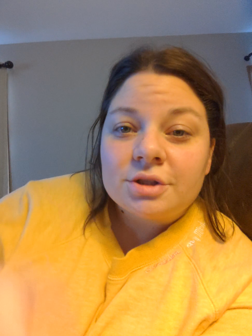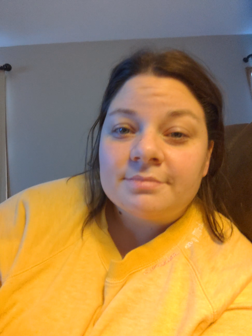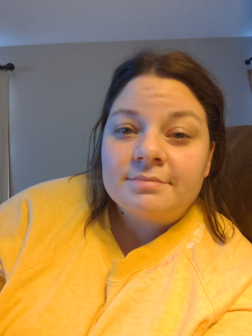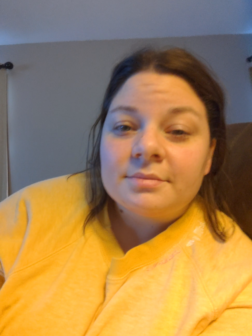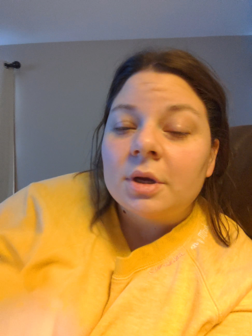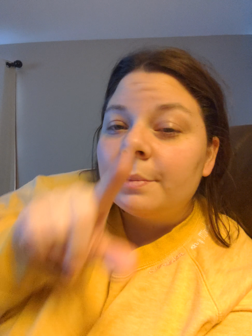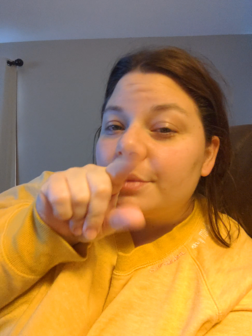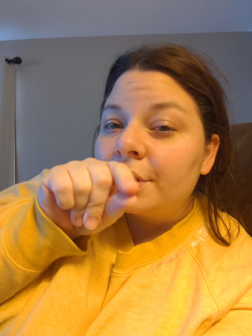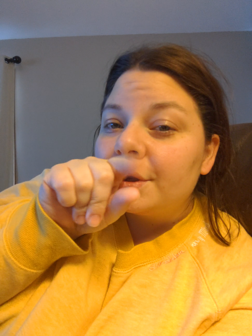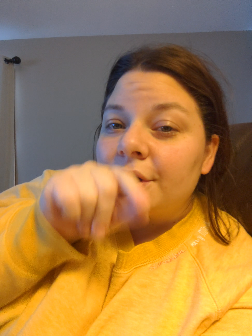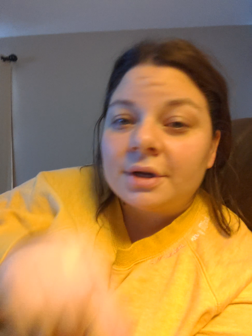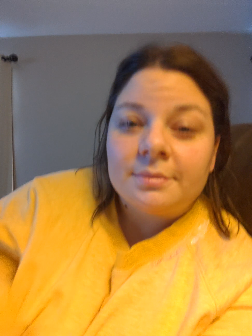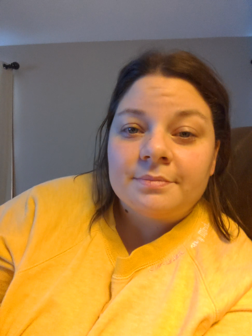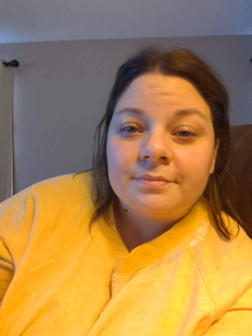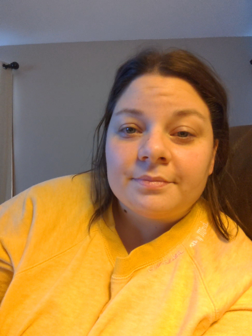bird